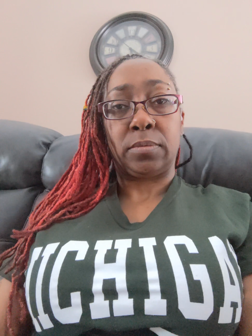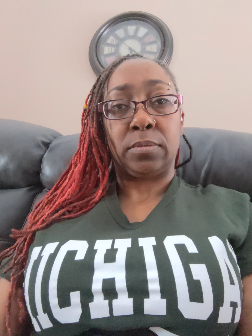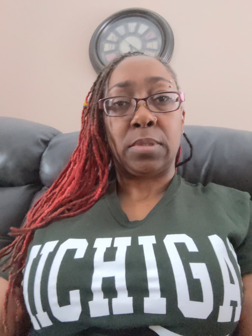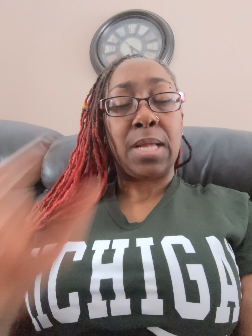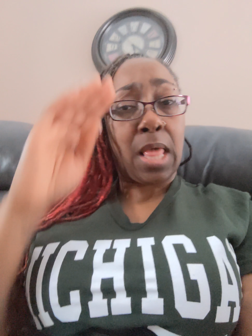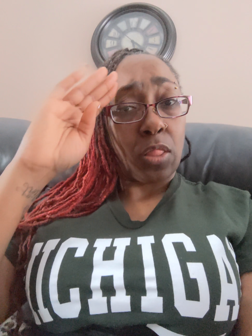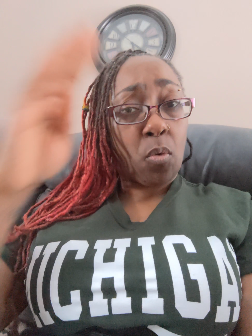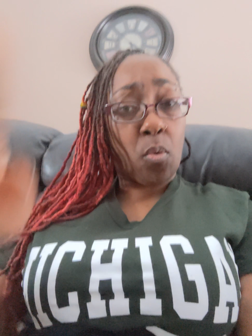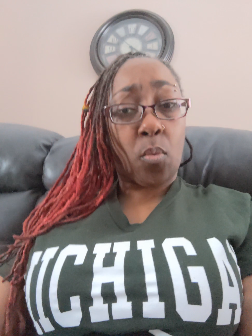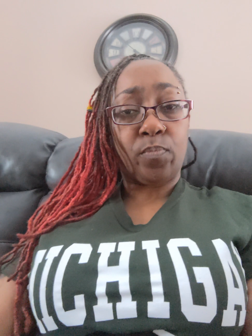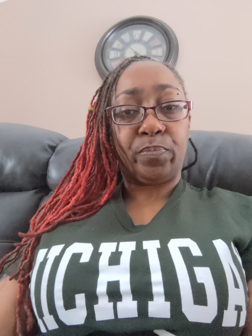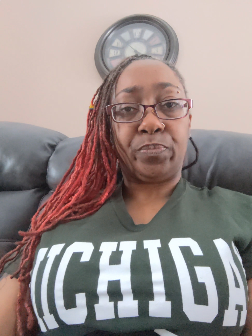hello